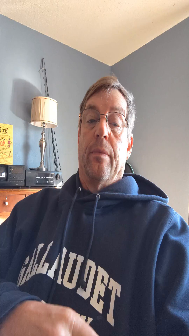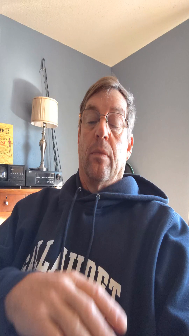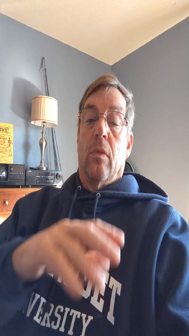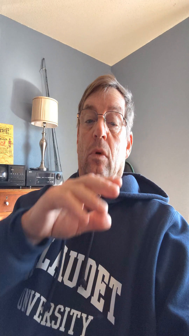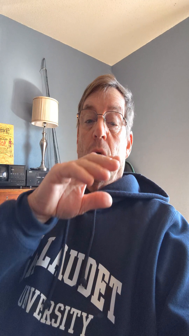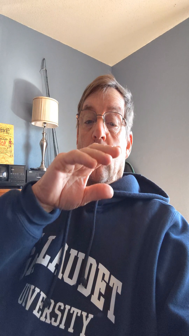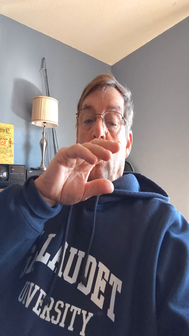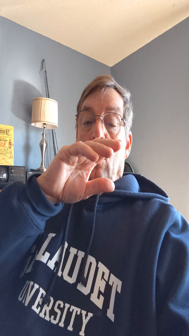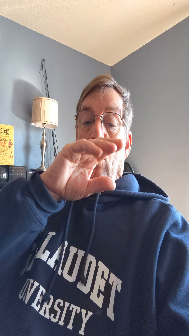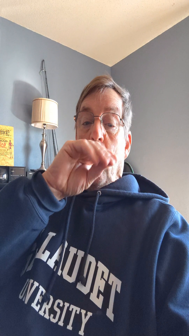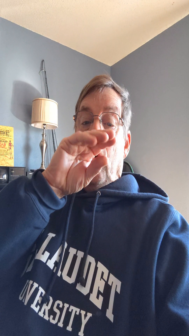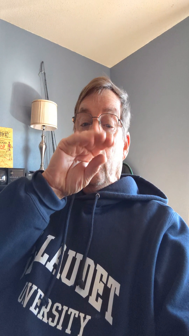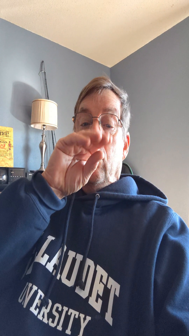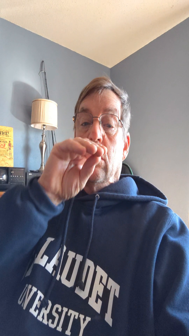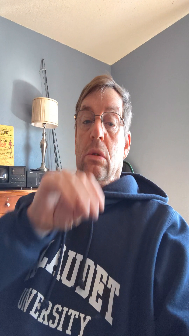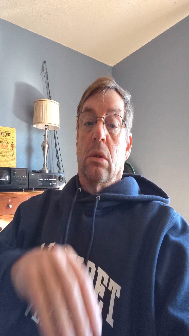goose